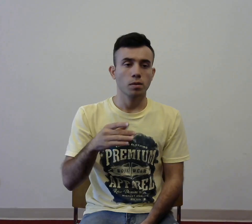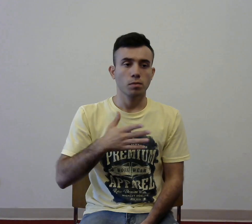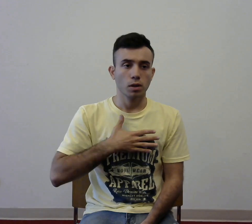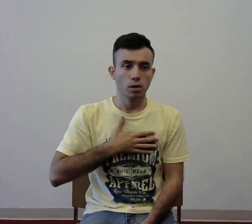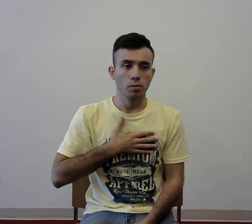mən